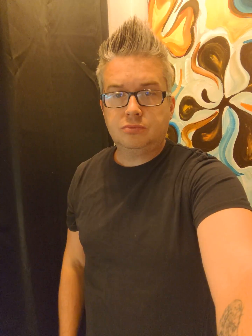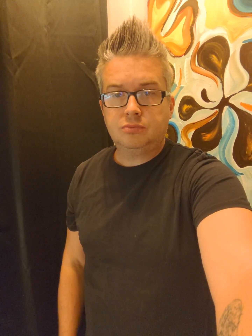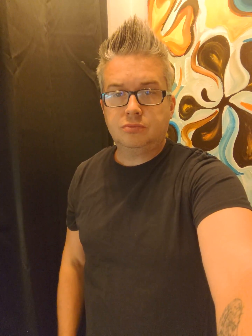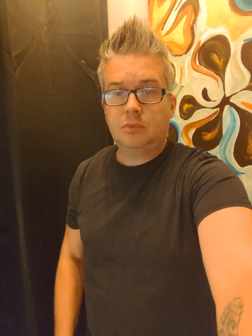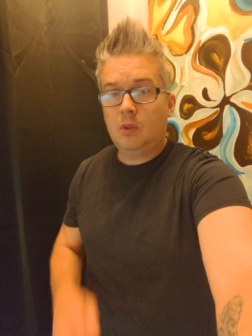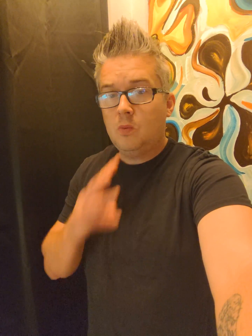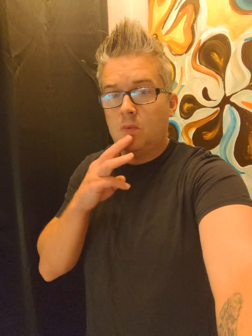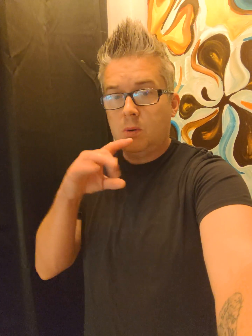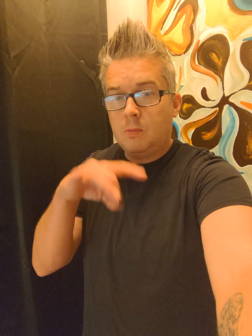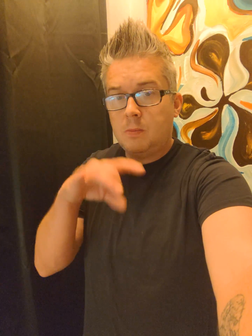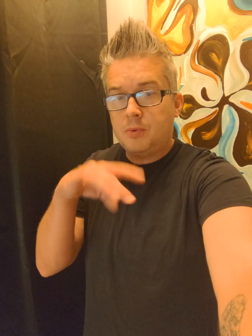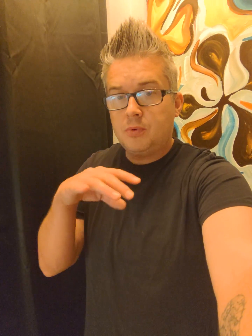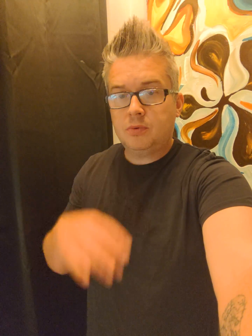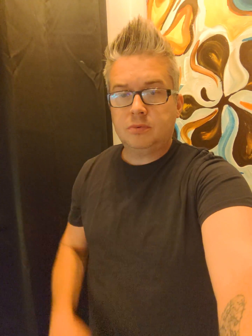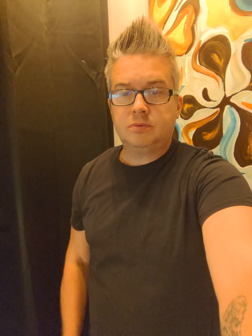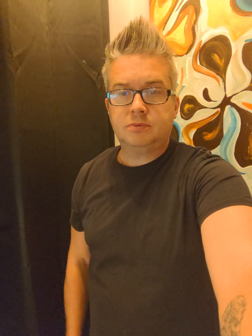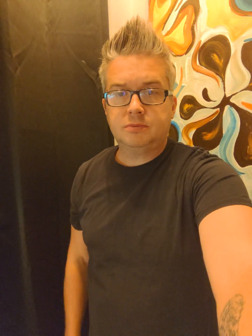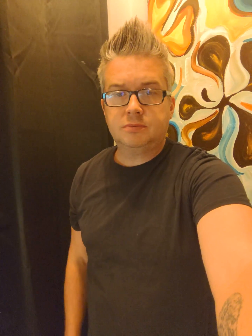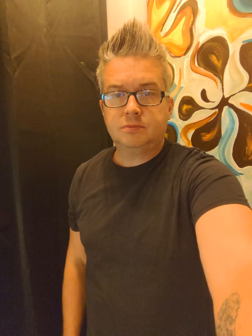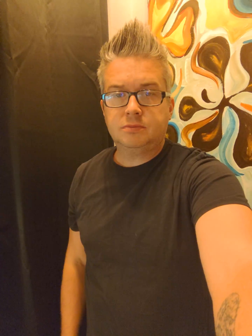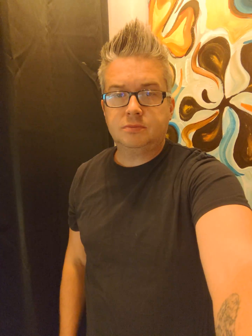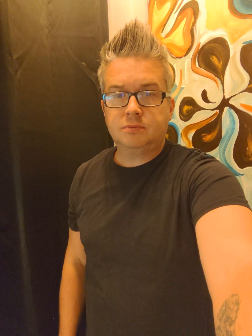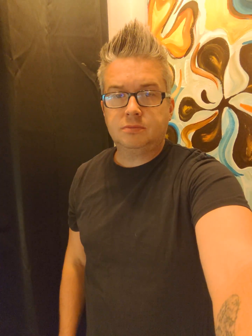melon